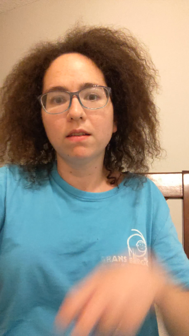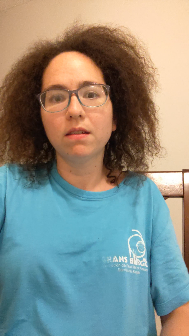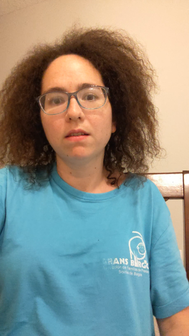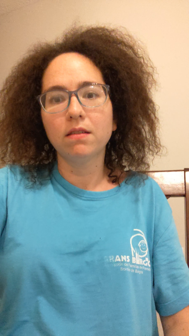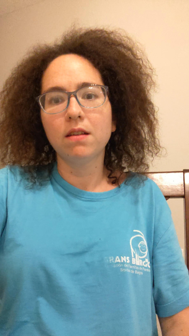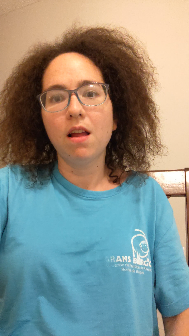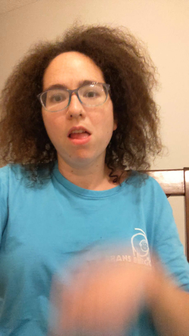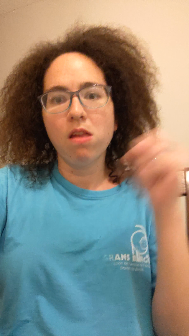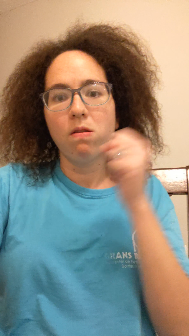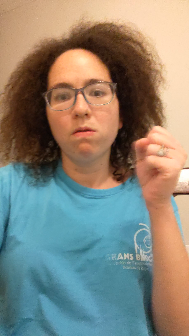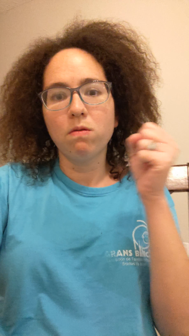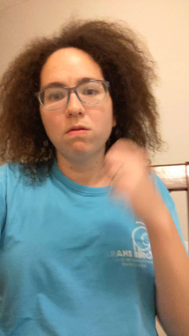cold